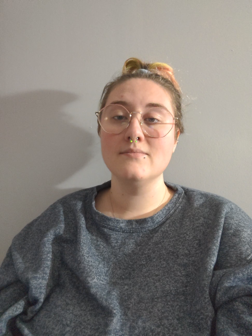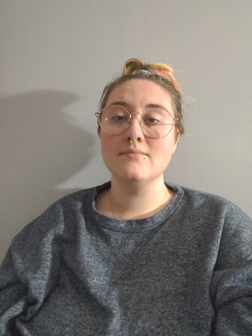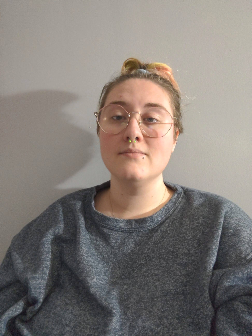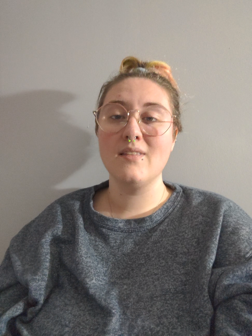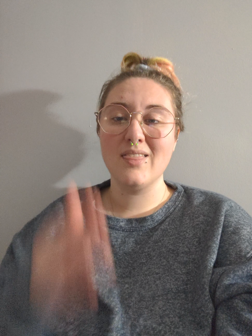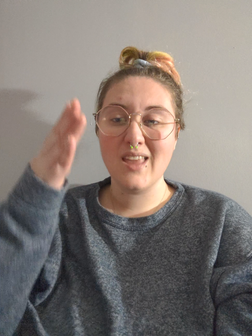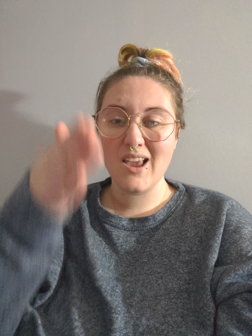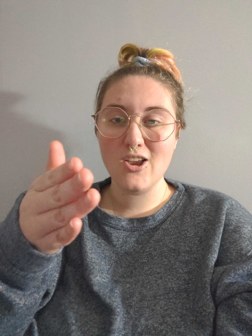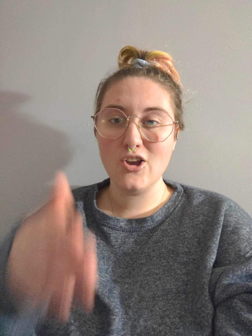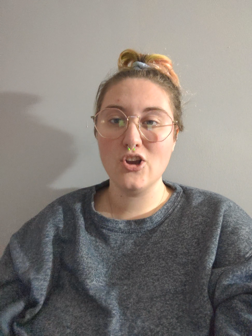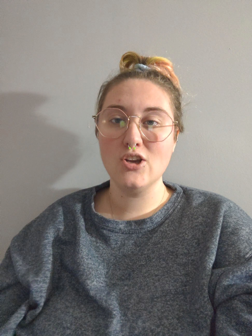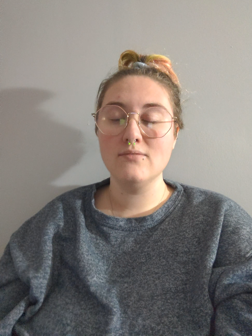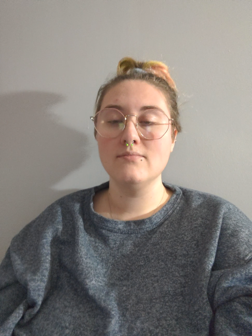there